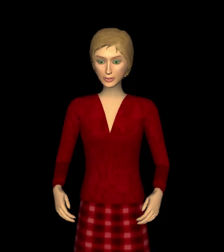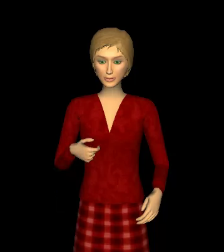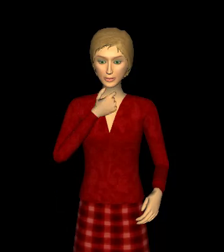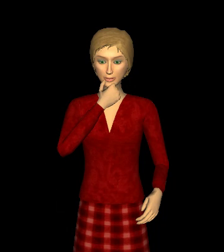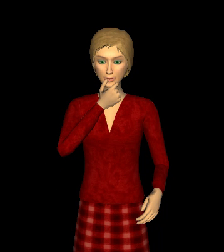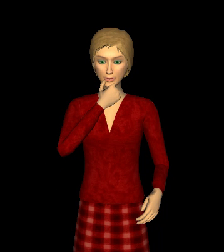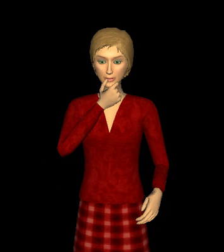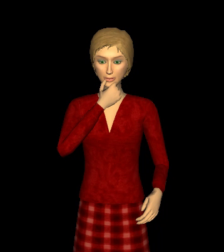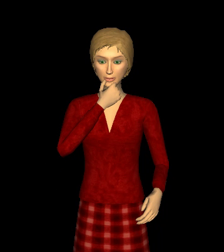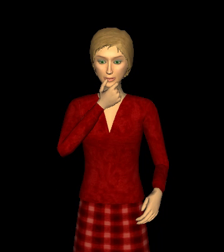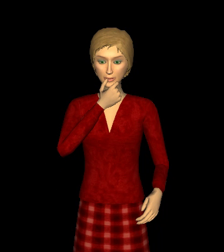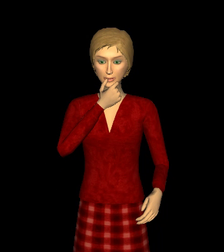إنجليترا